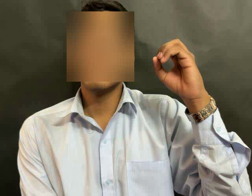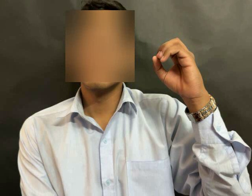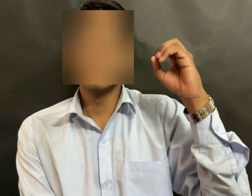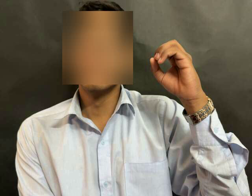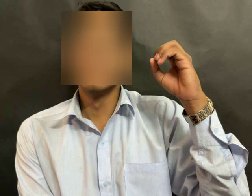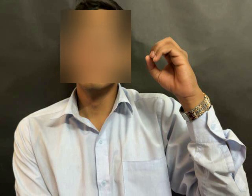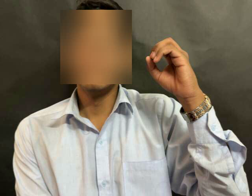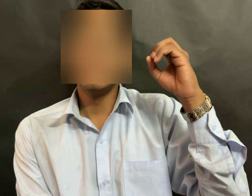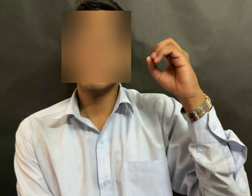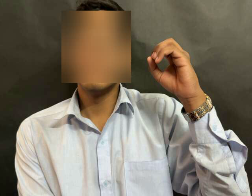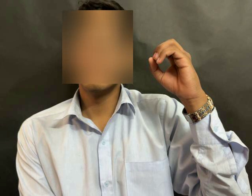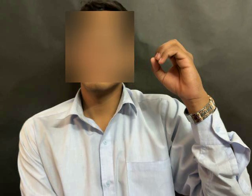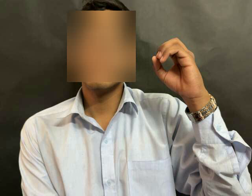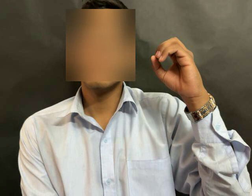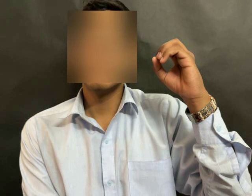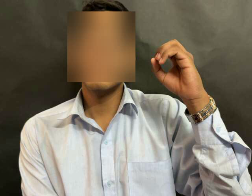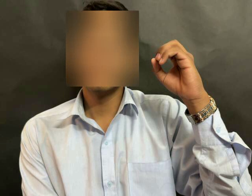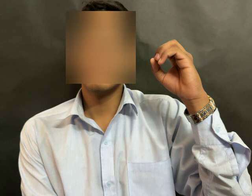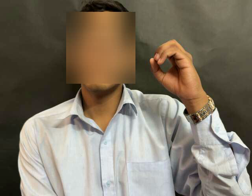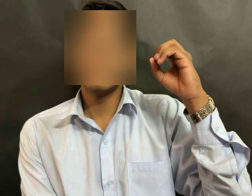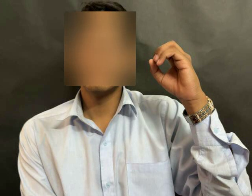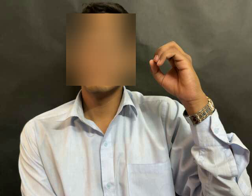O